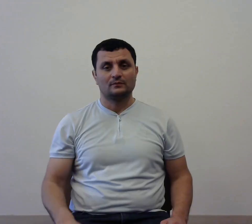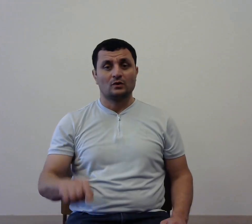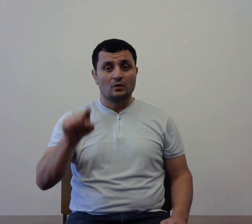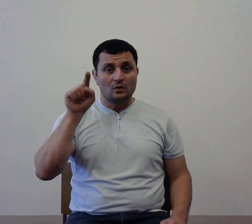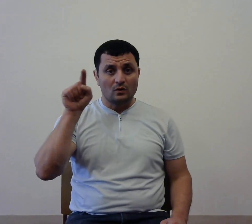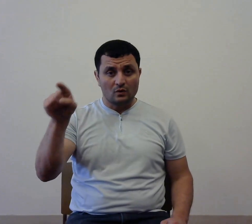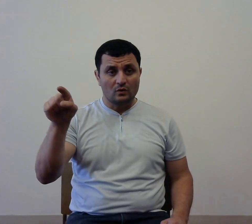O